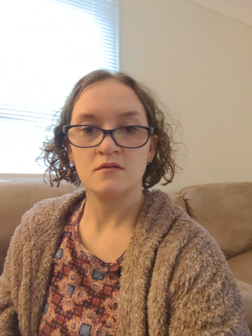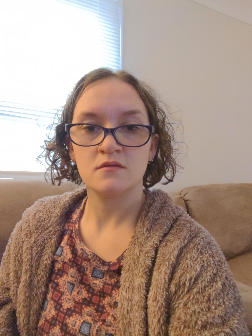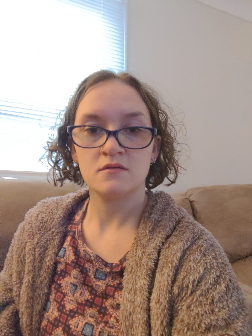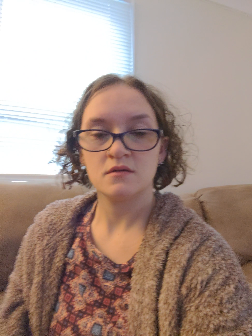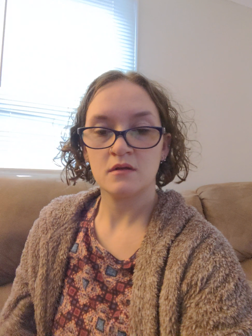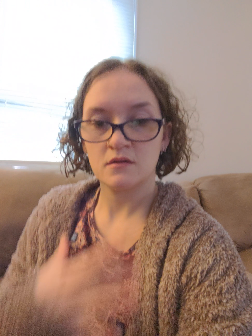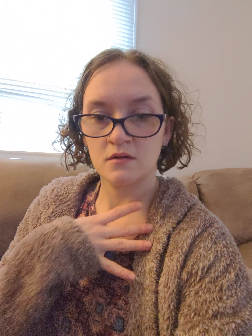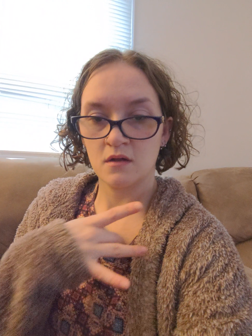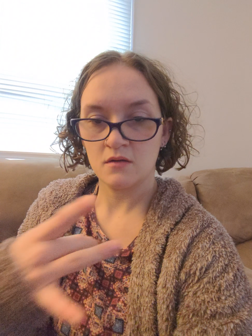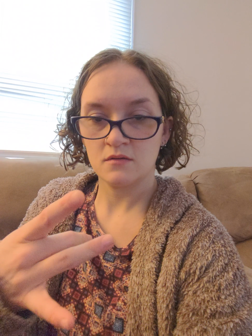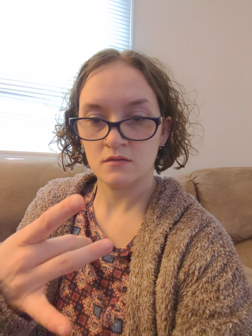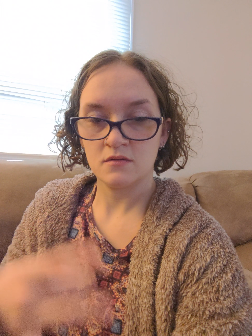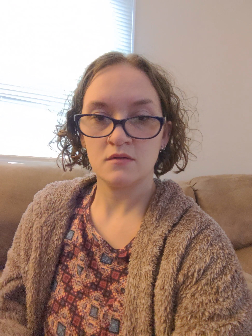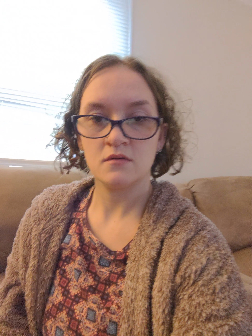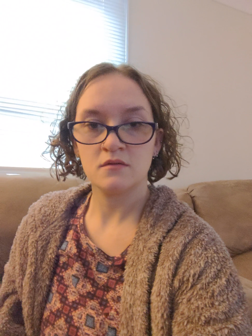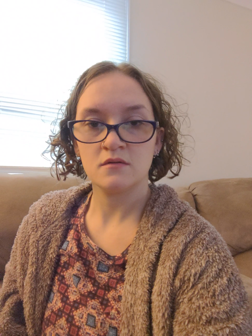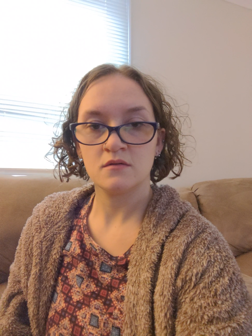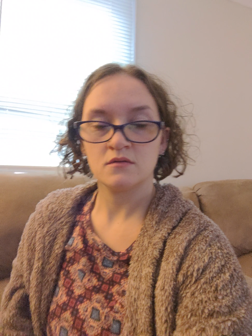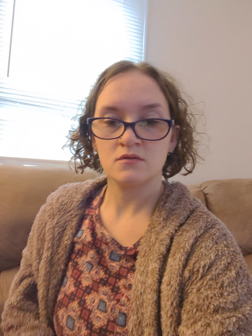like